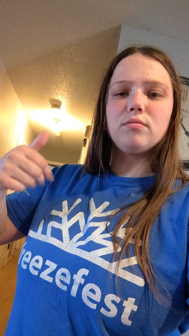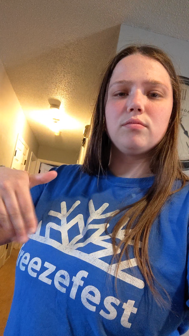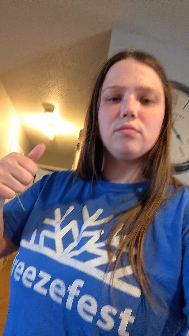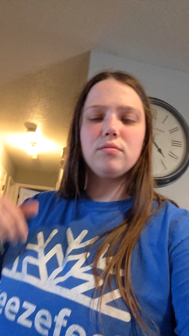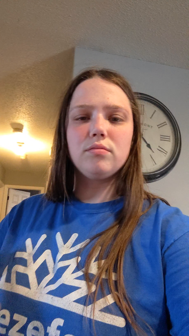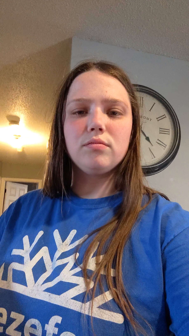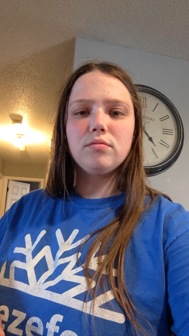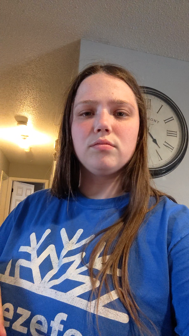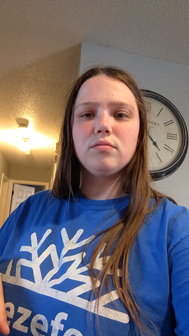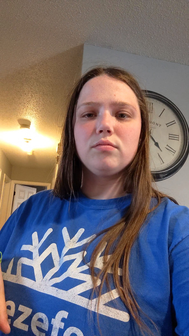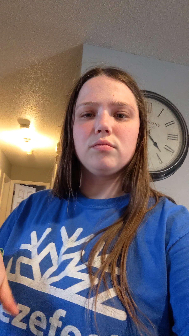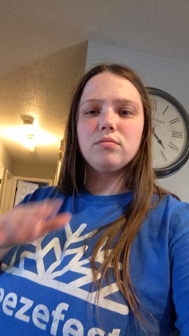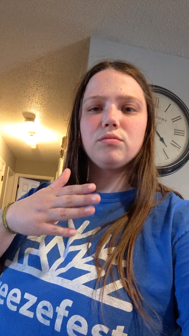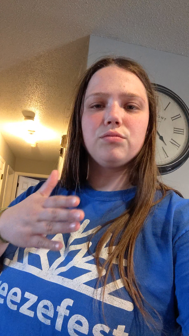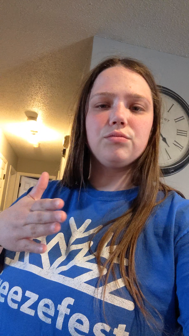cook